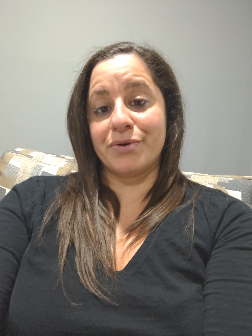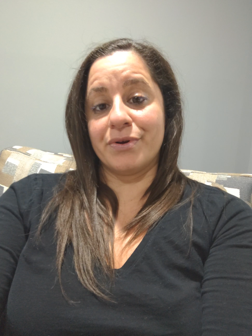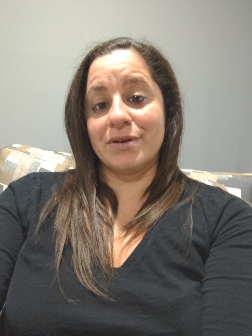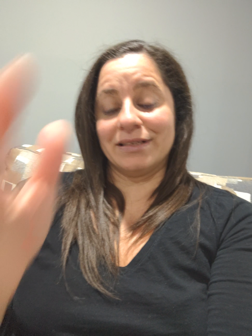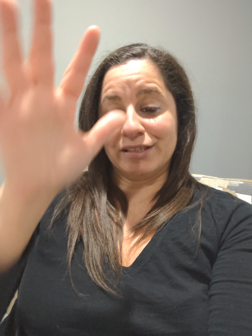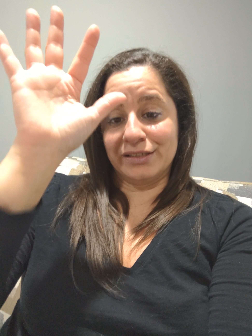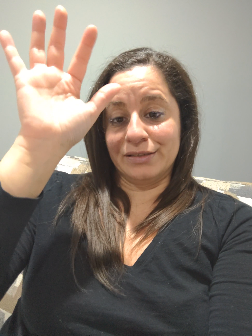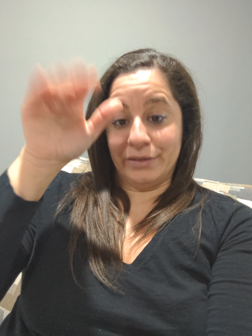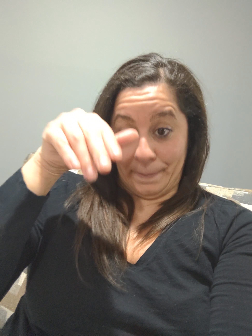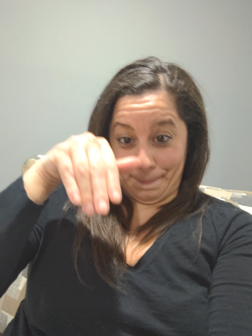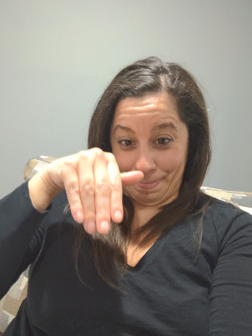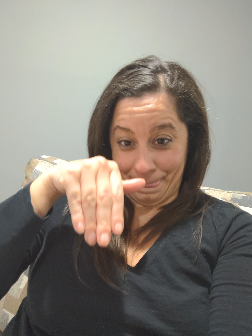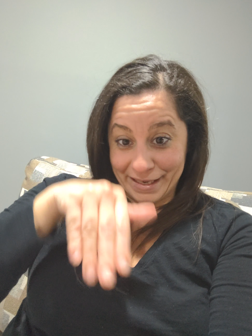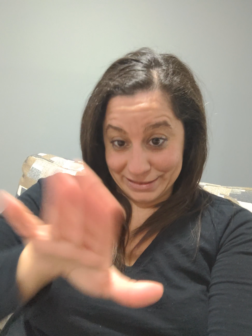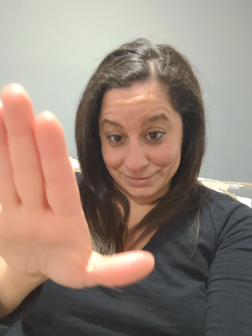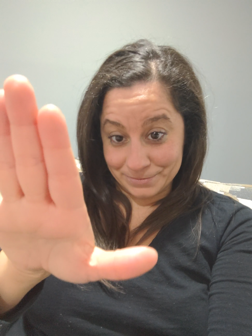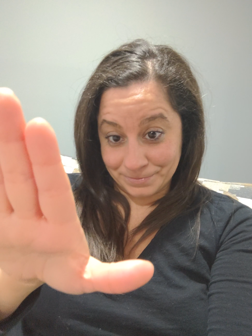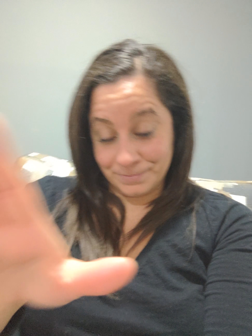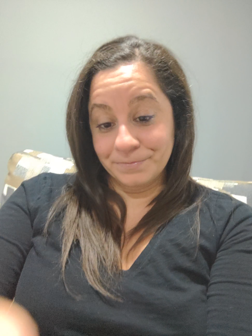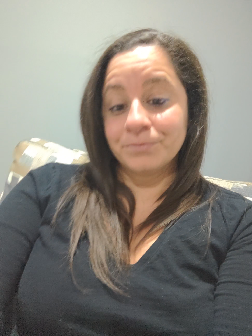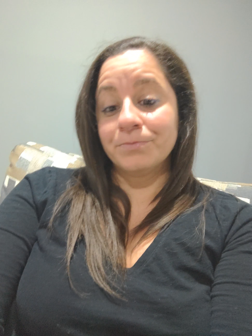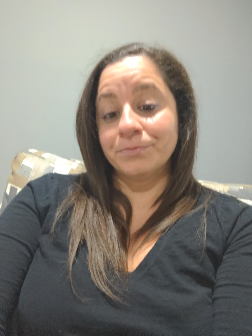into